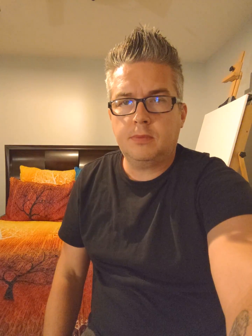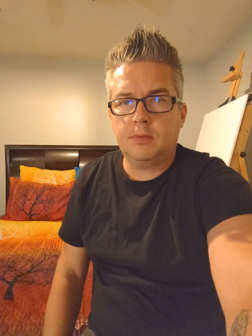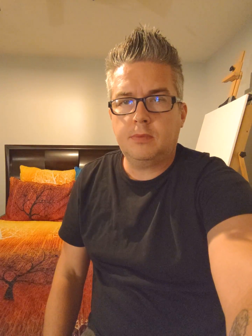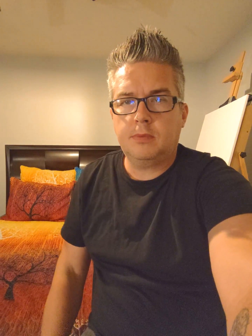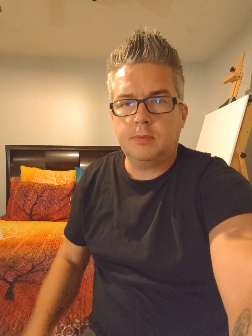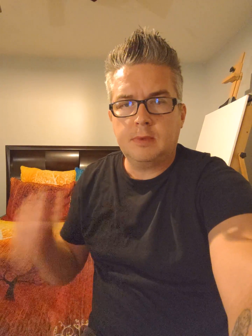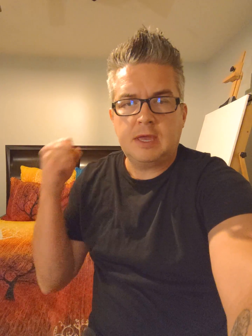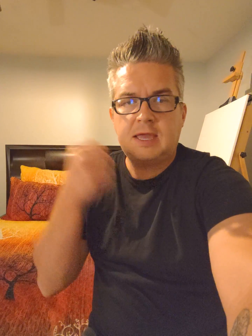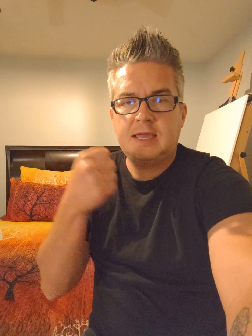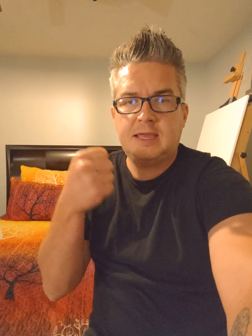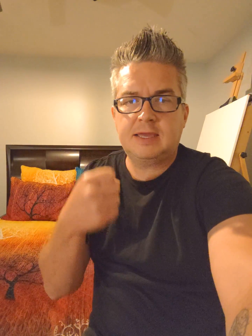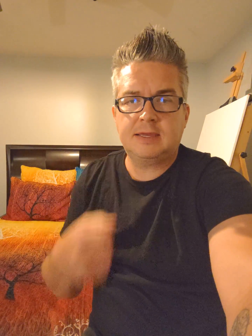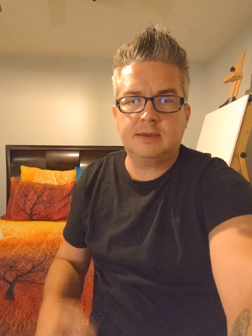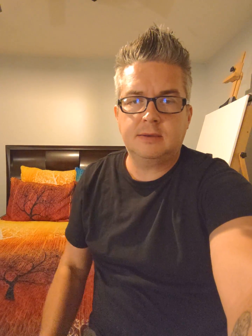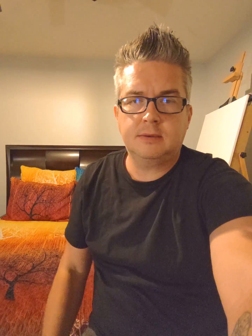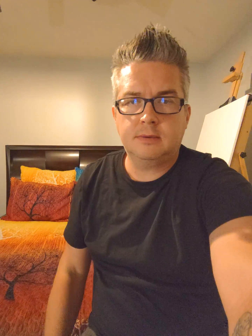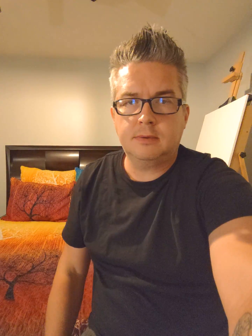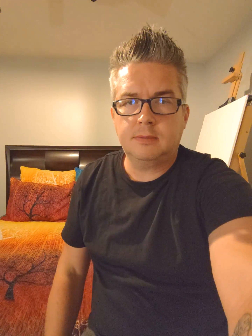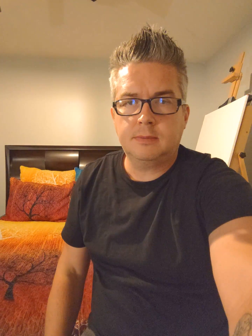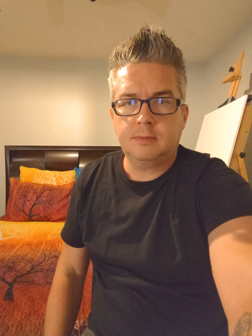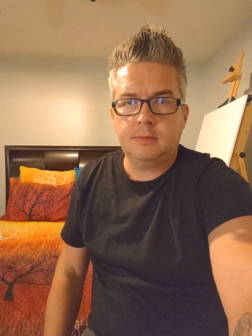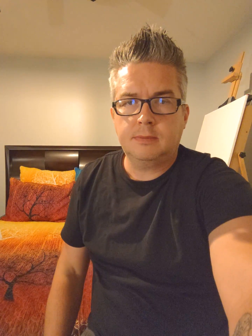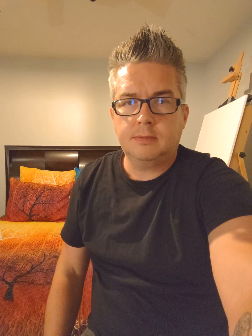hit